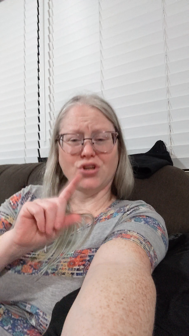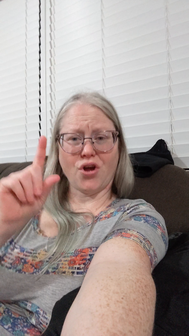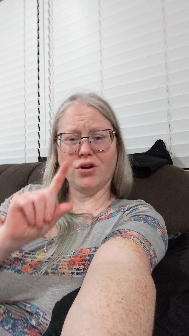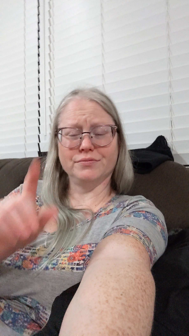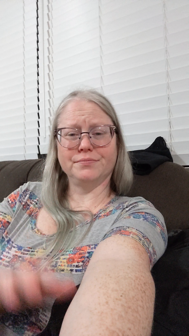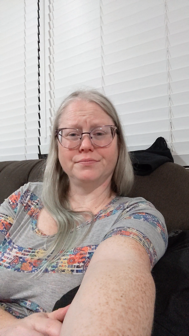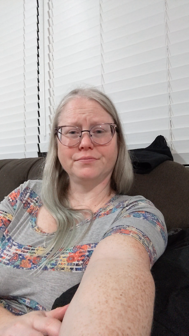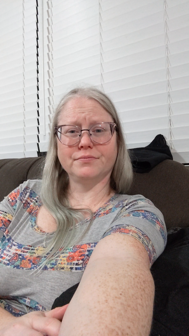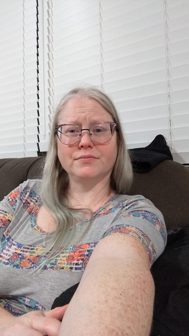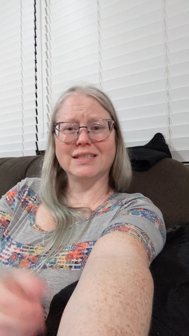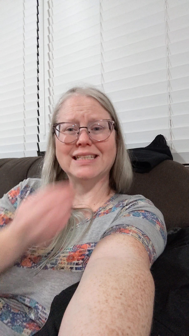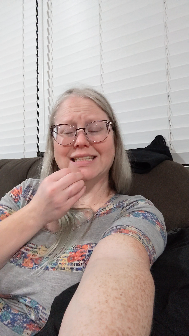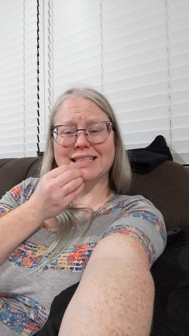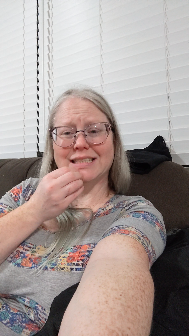eat